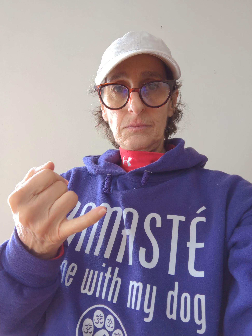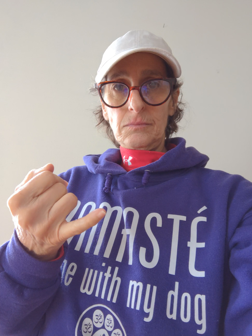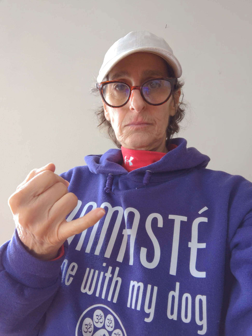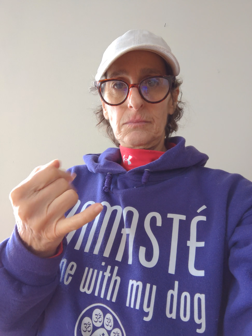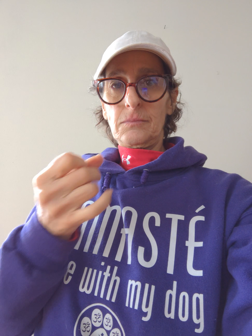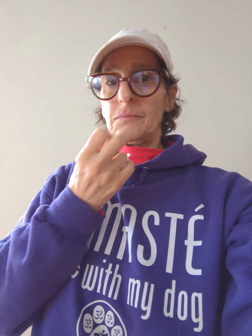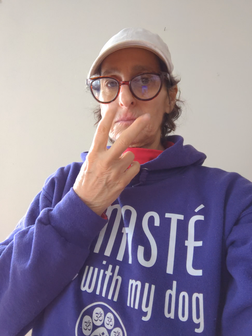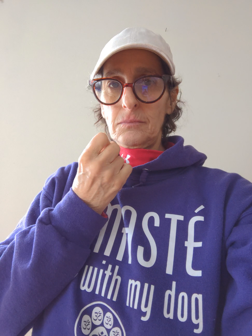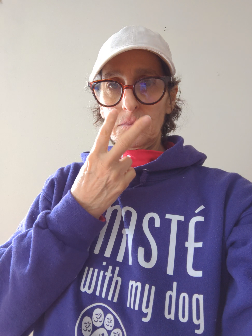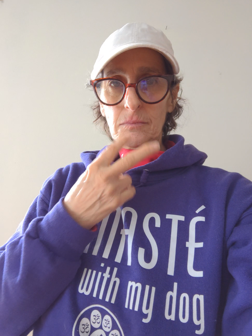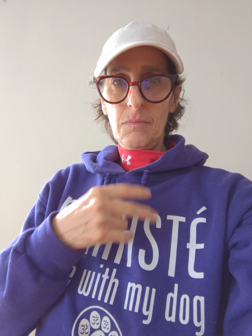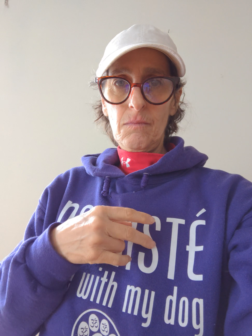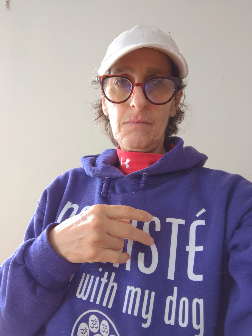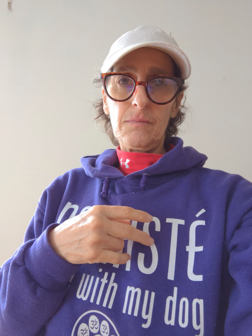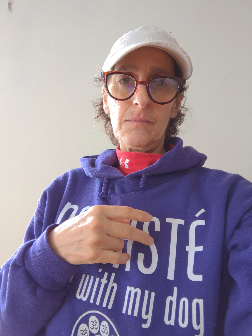snack